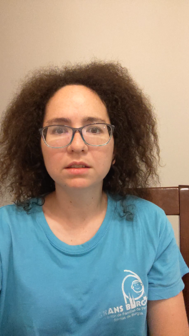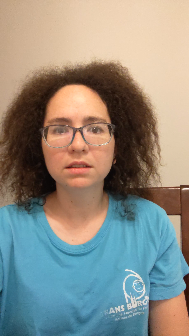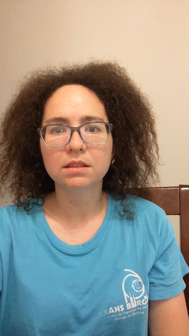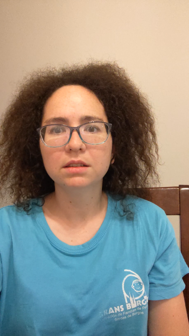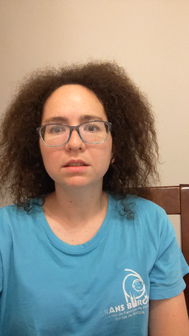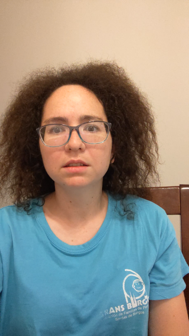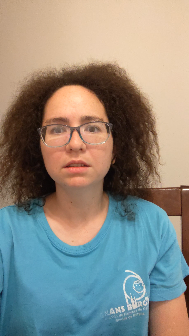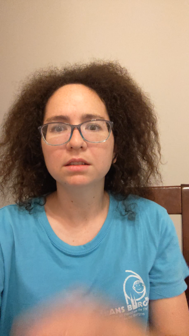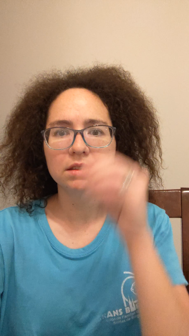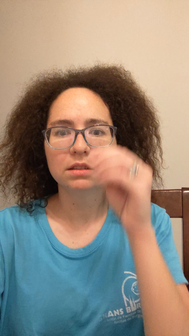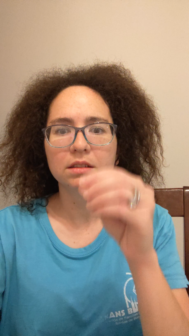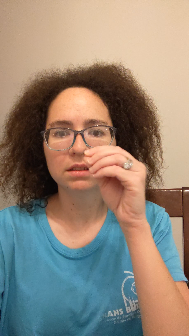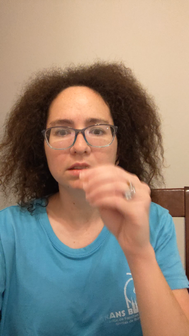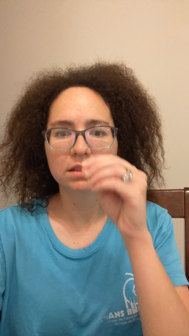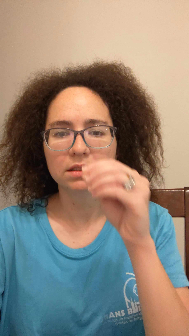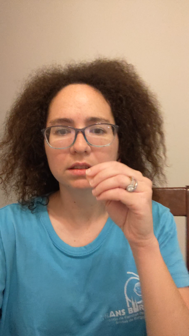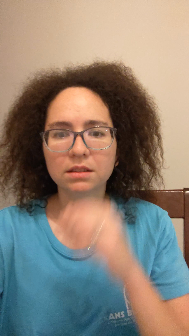fix